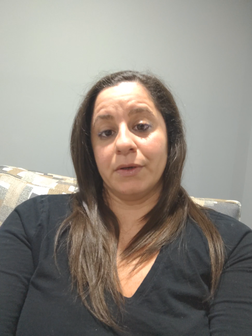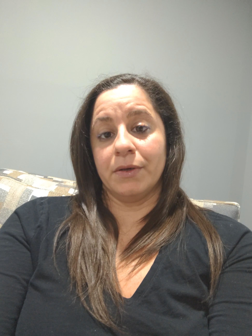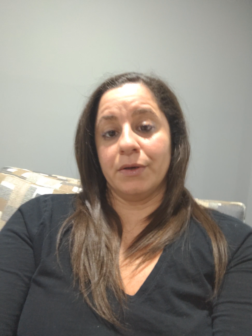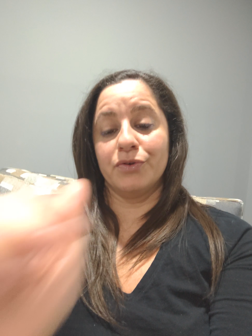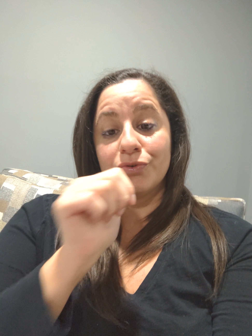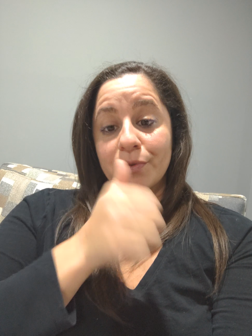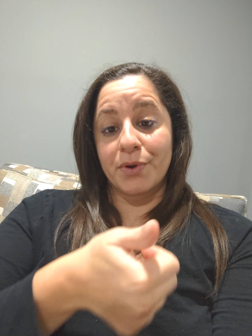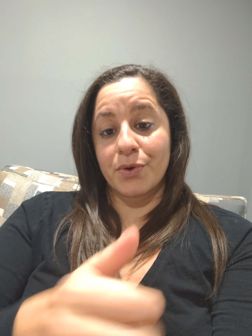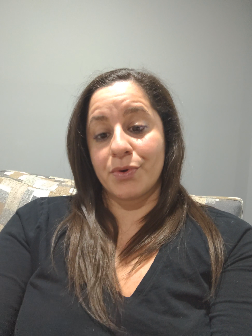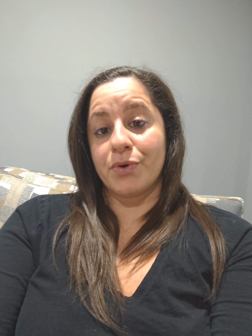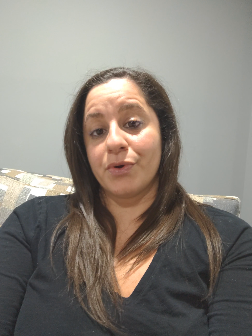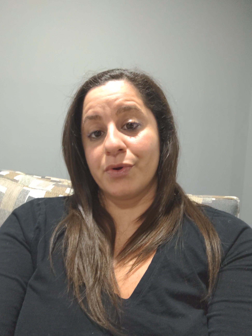tomorrow